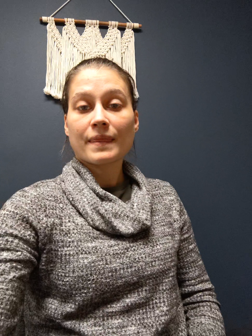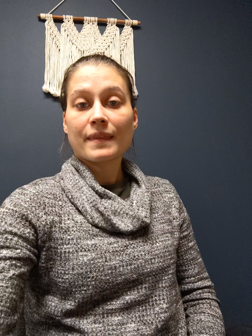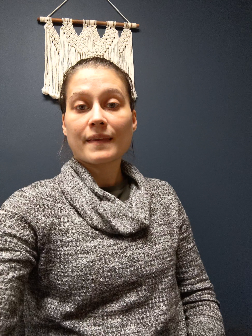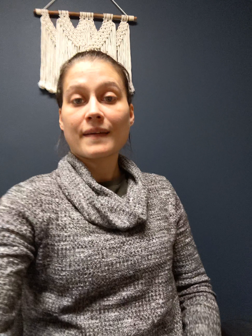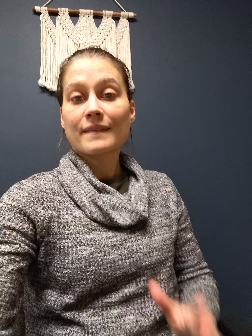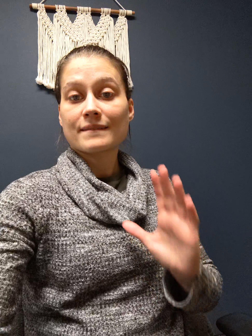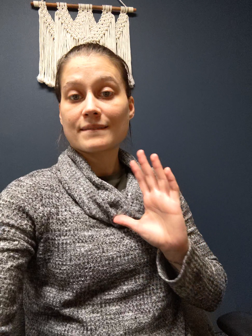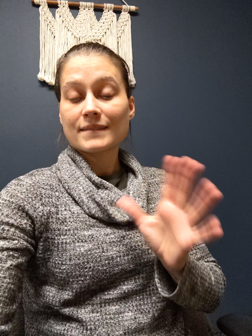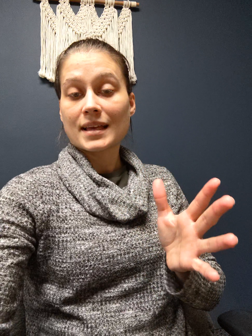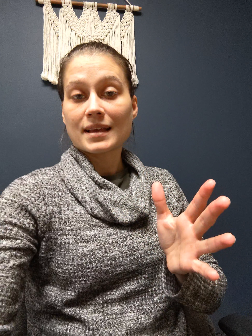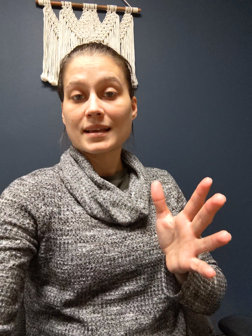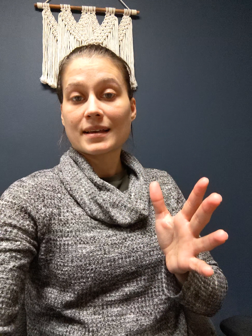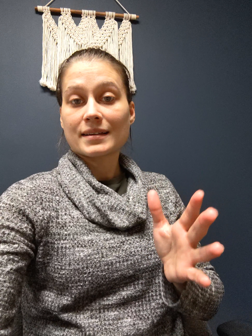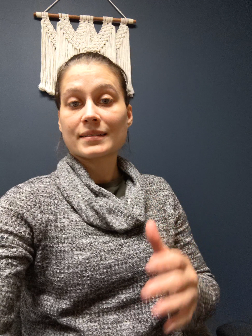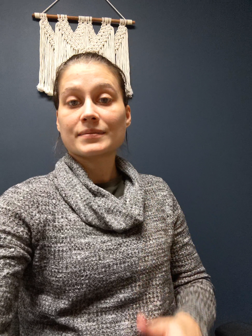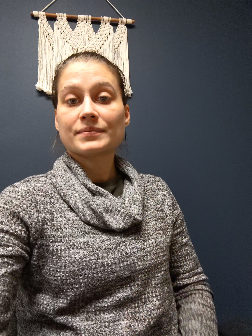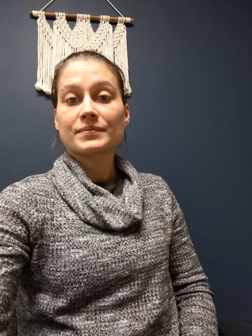fine